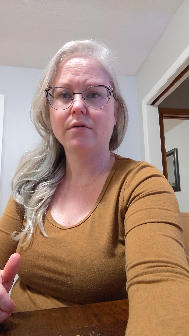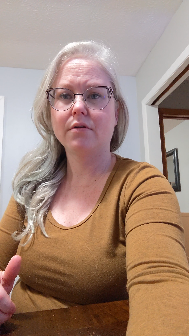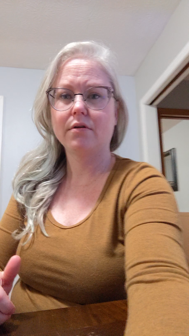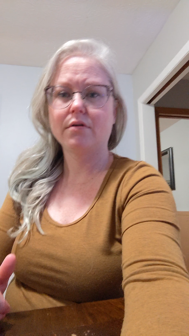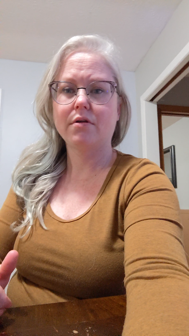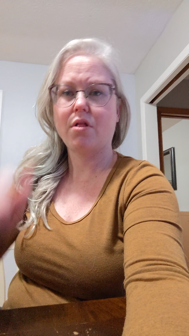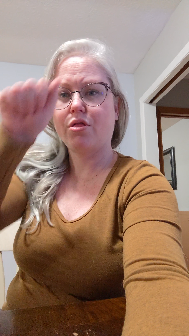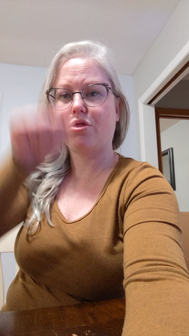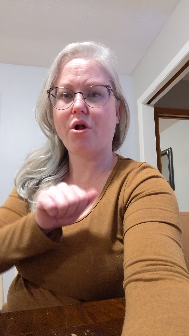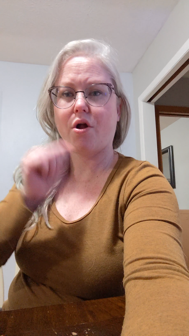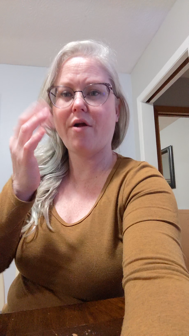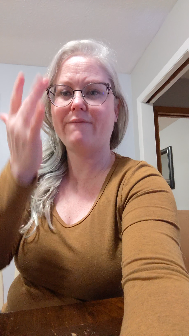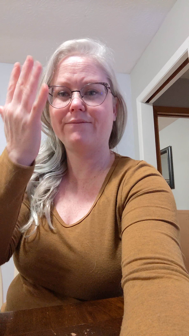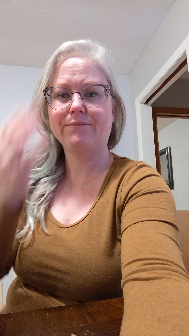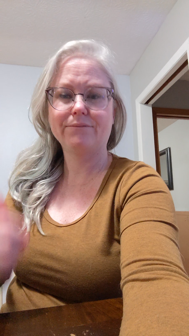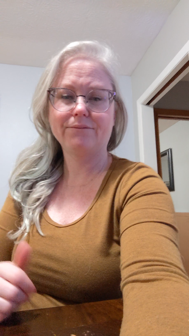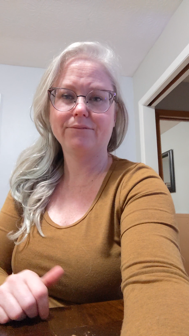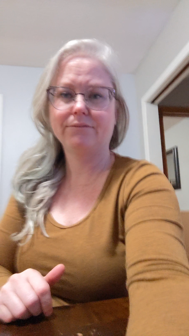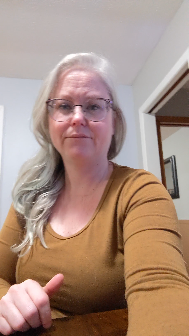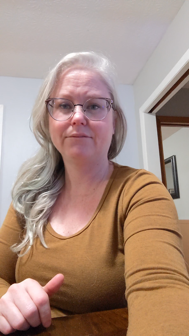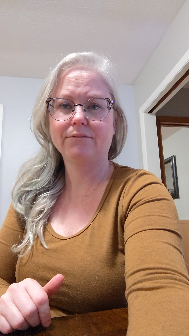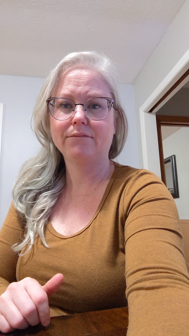gloves